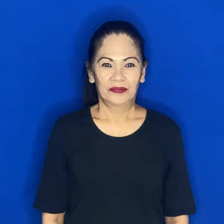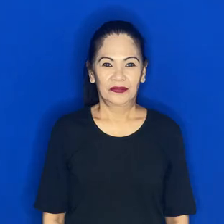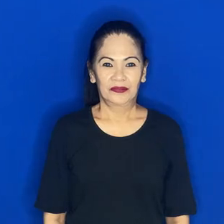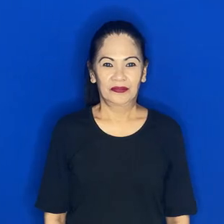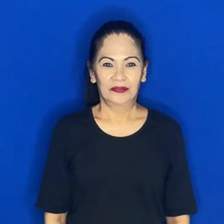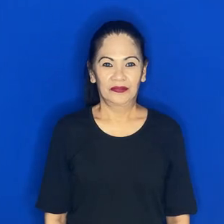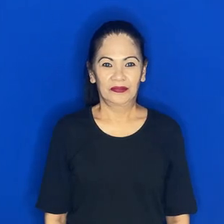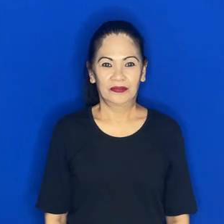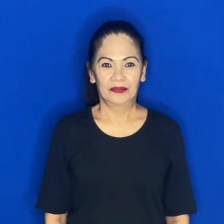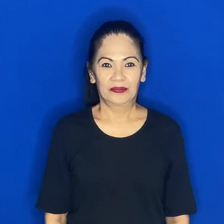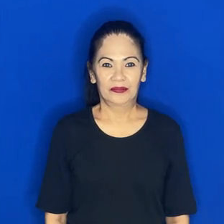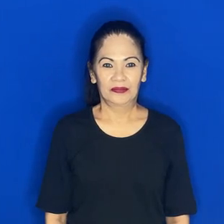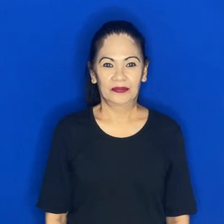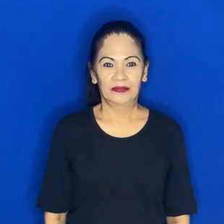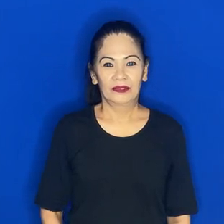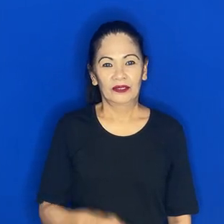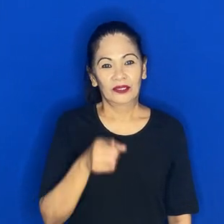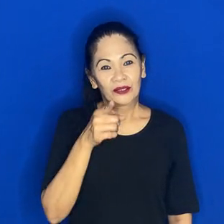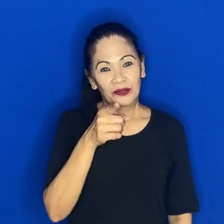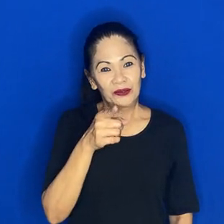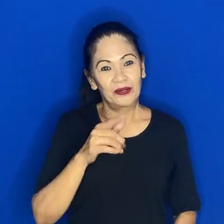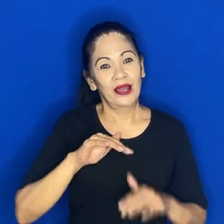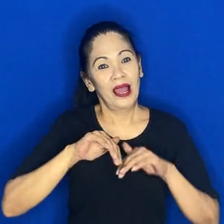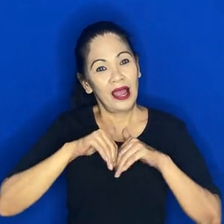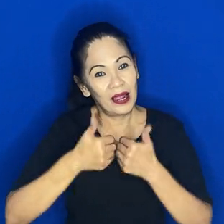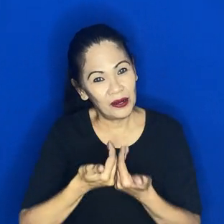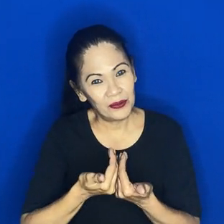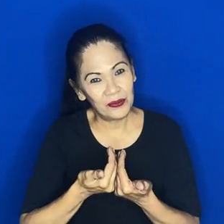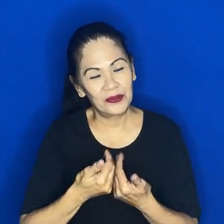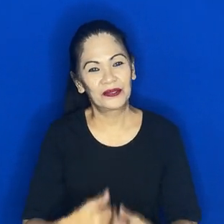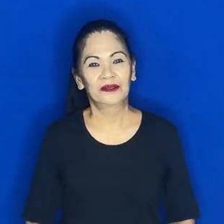how are you